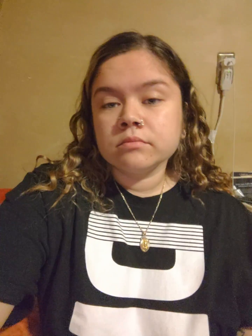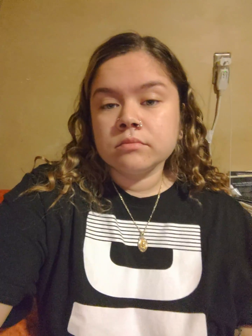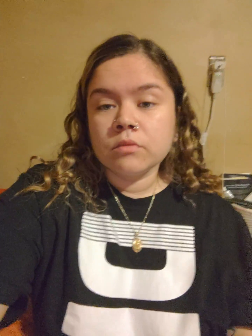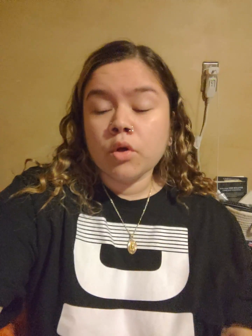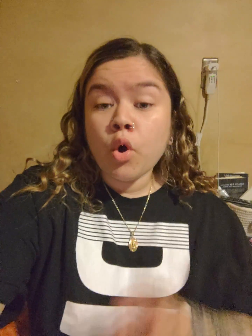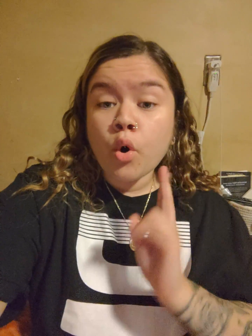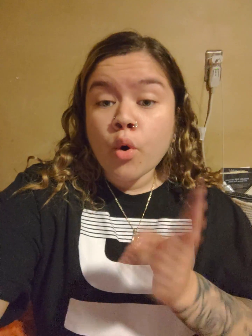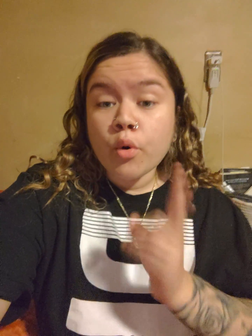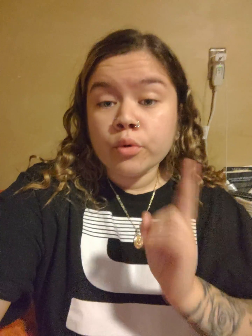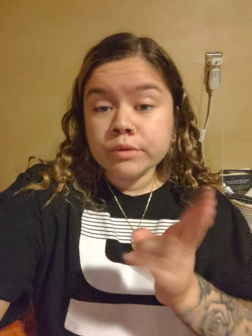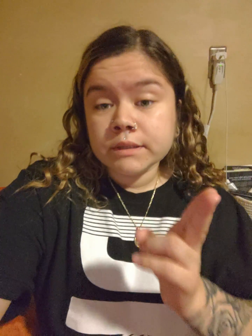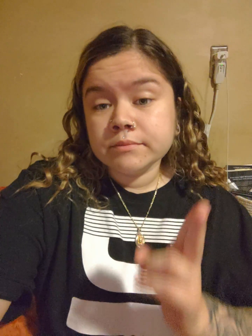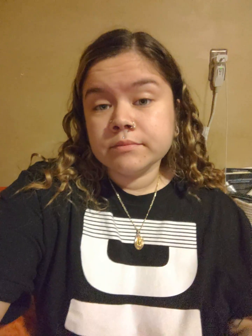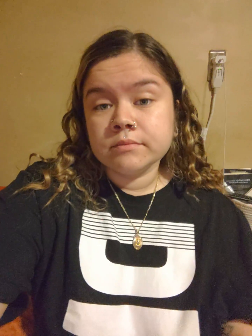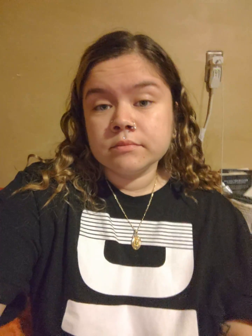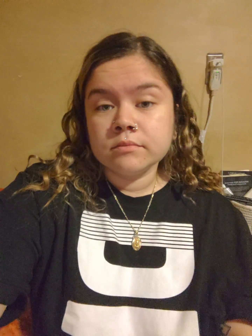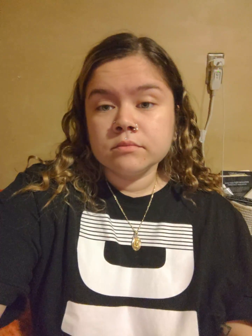hurry